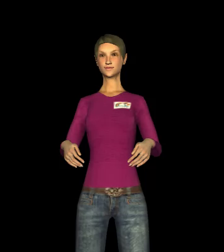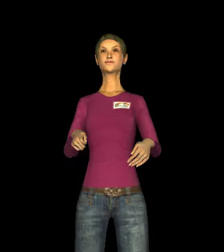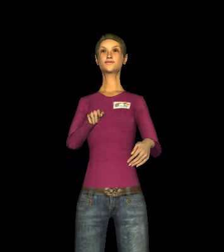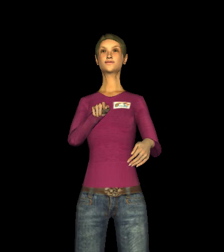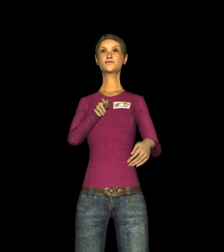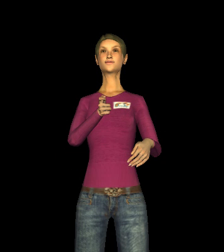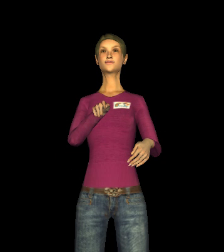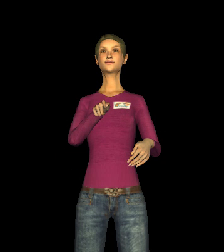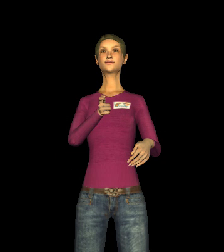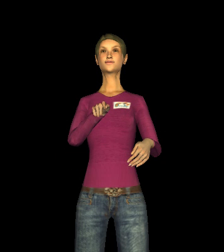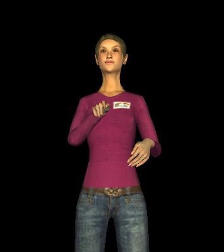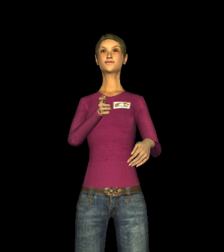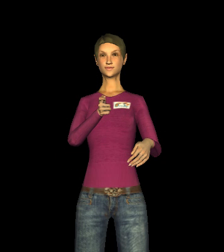مفتاح